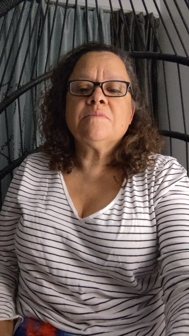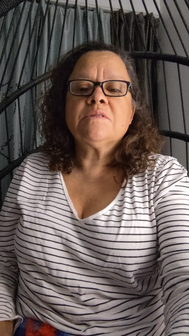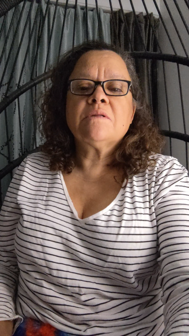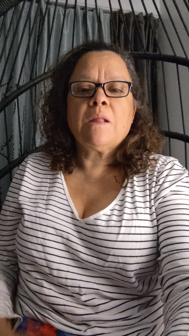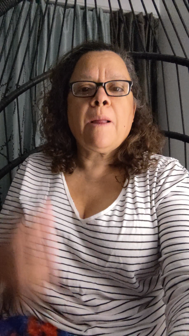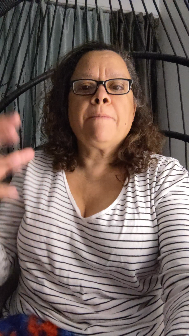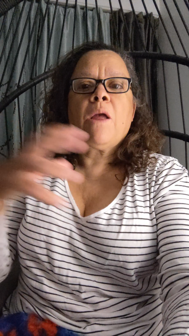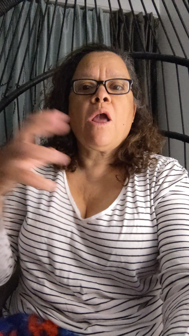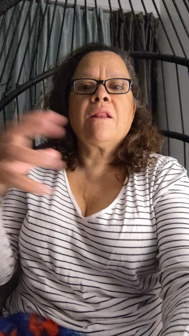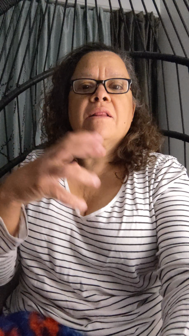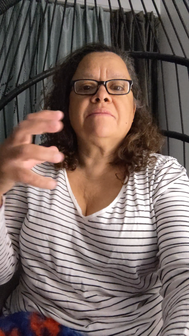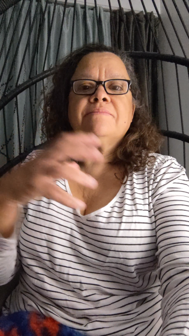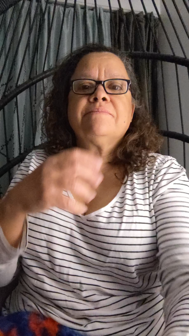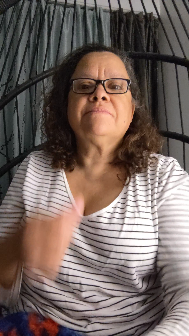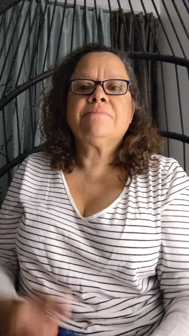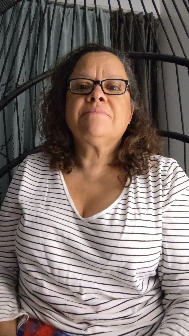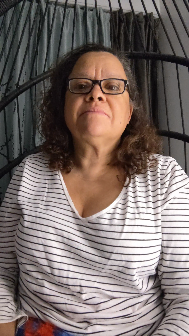ball